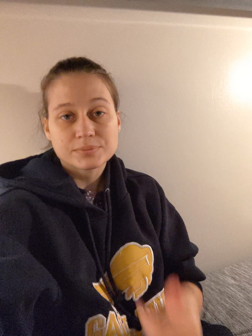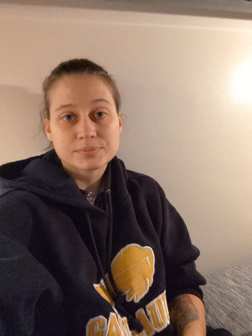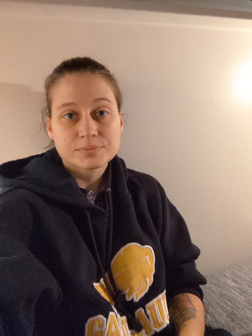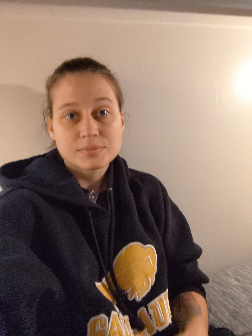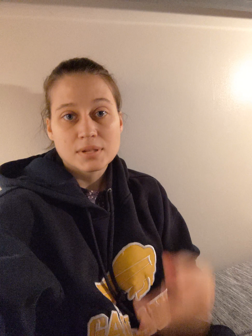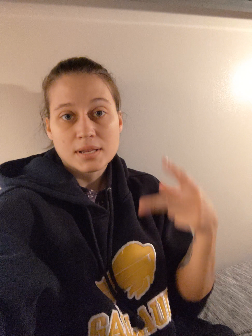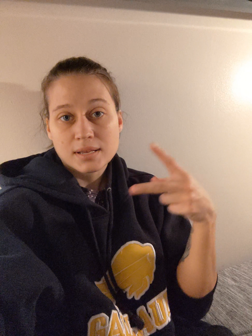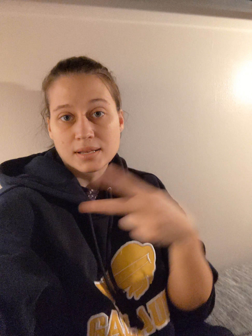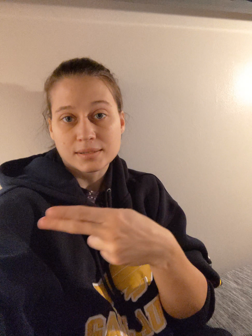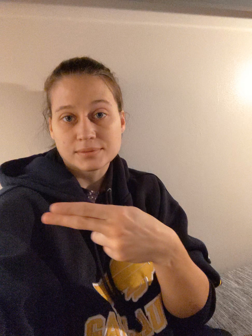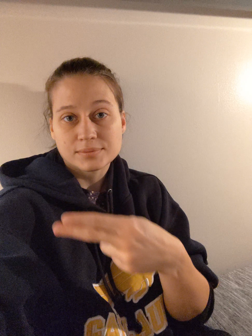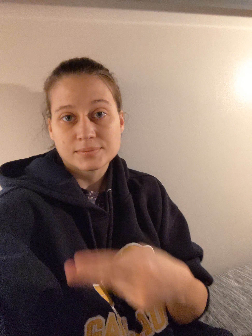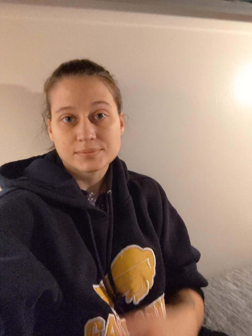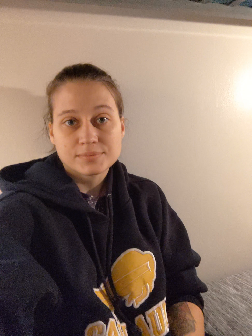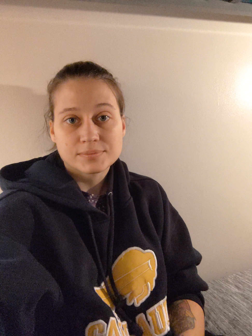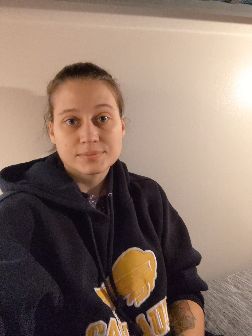cut